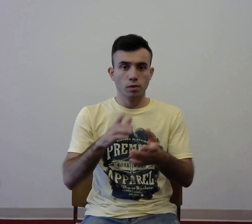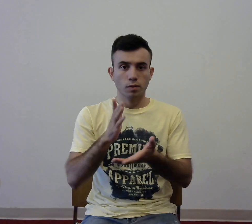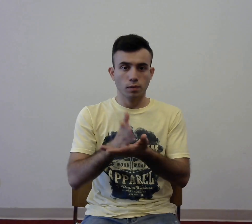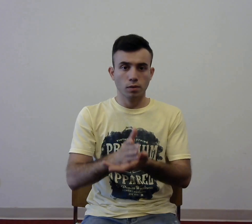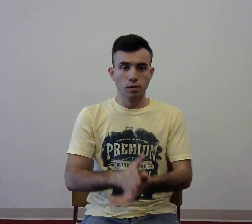var